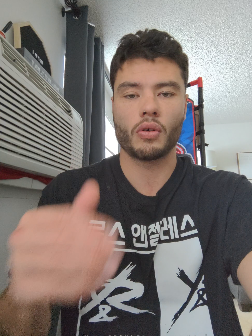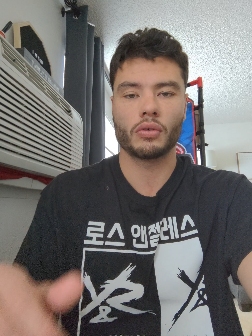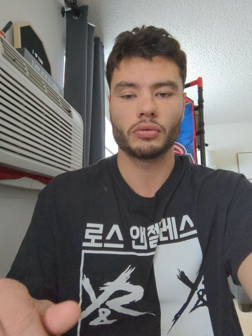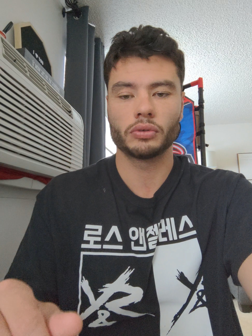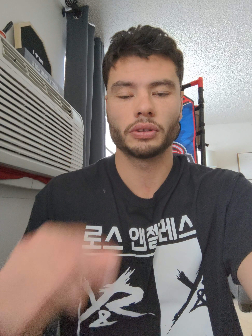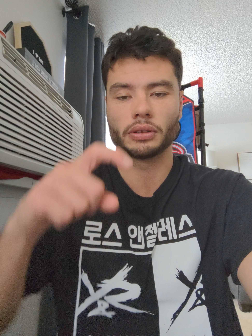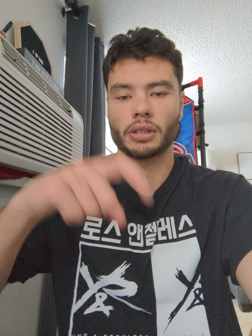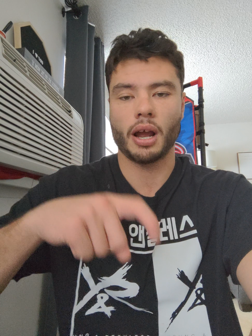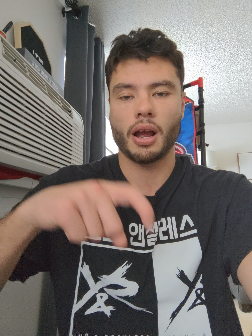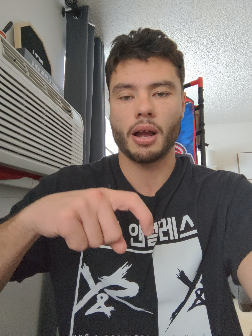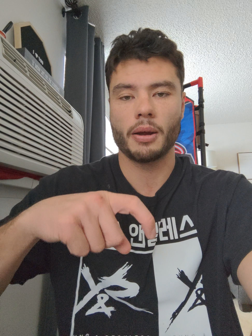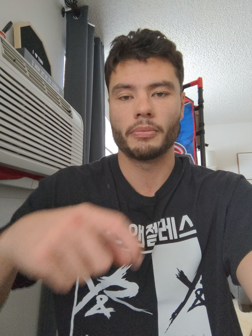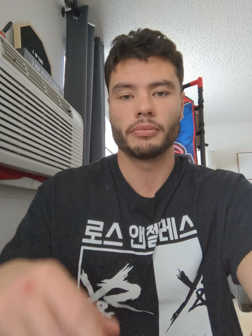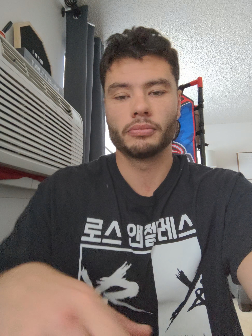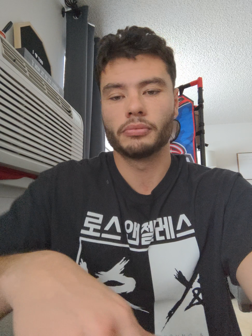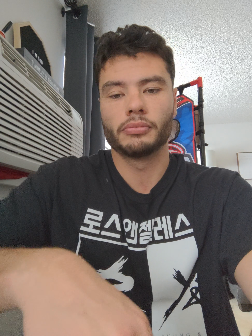time